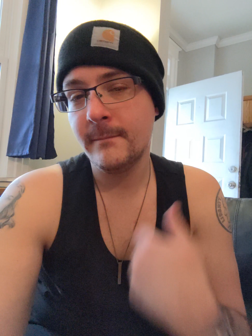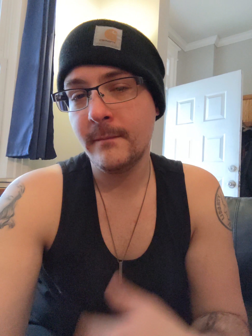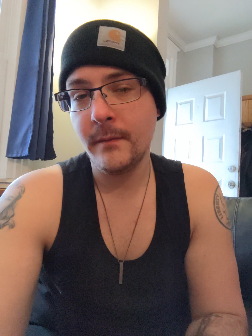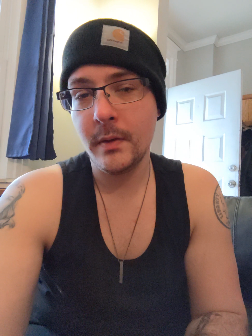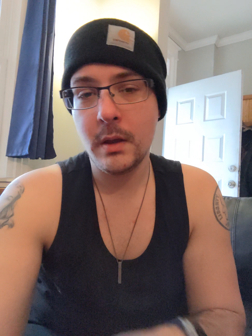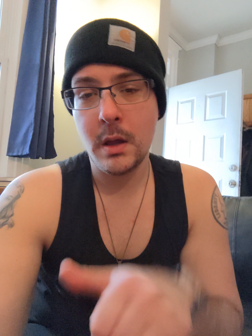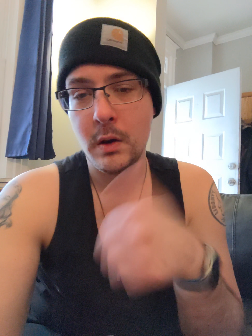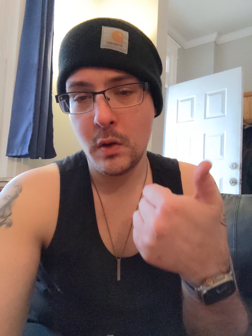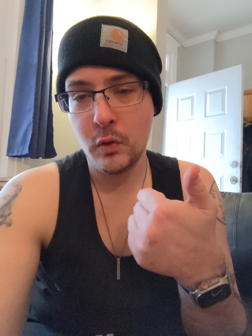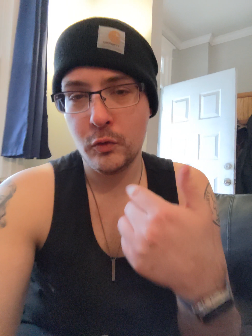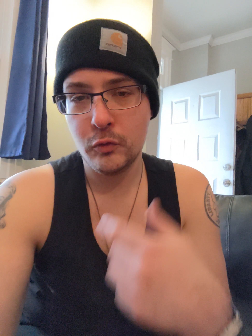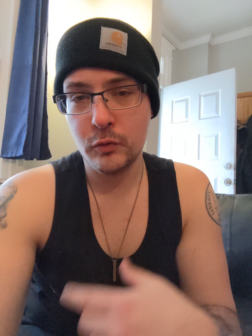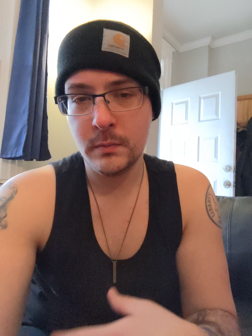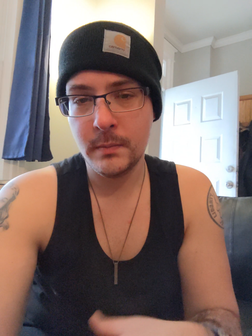another